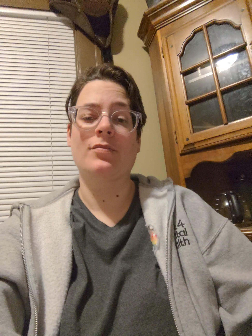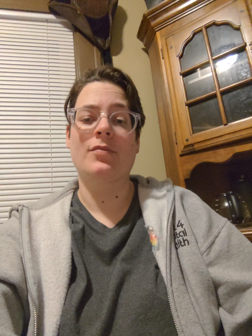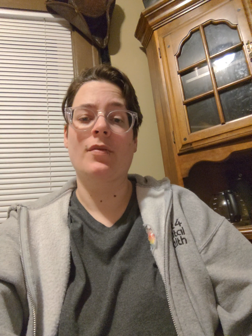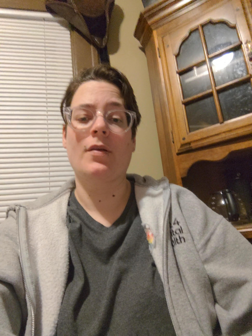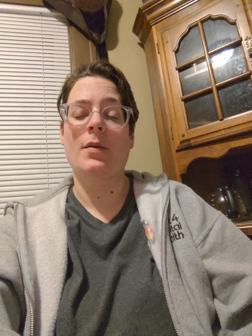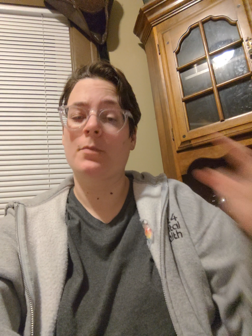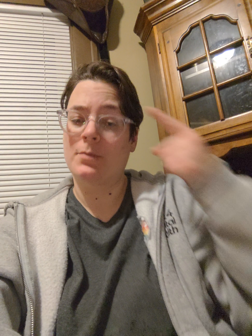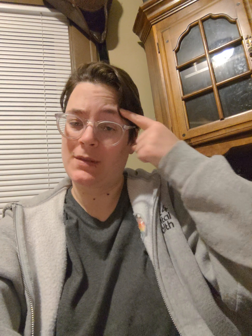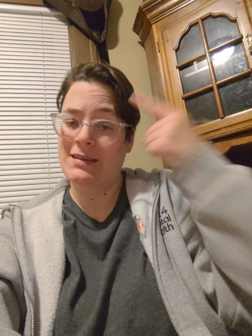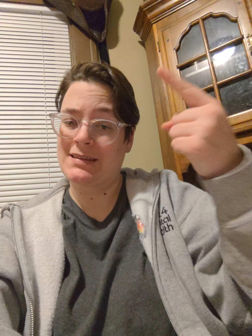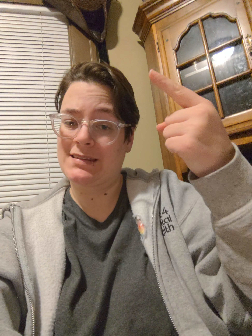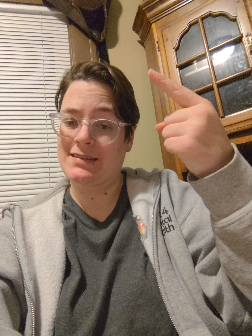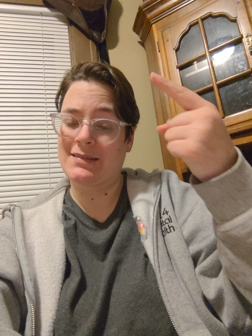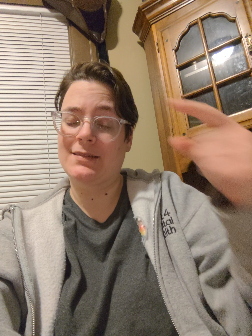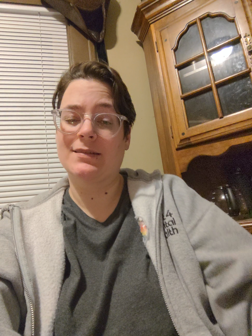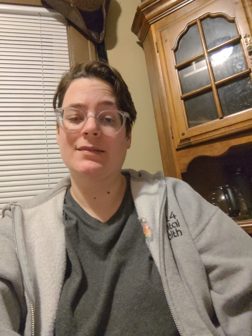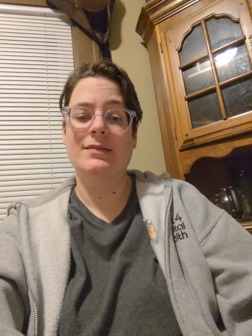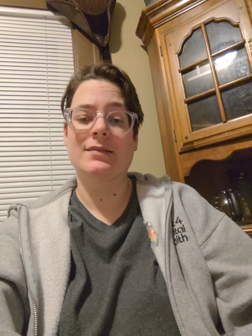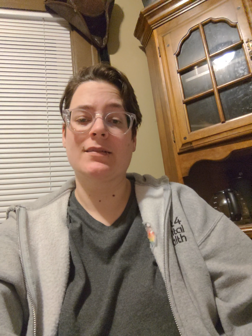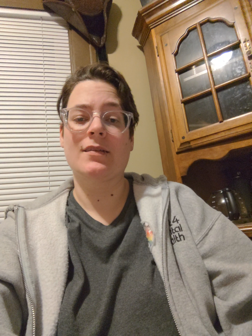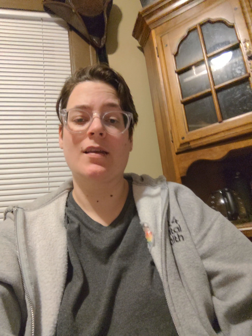penny